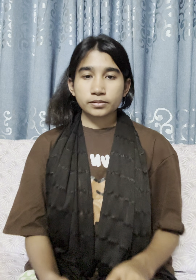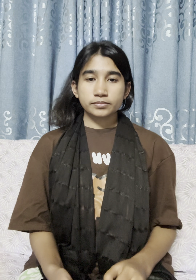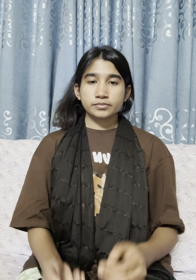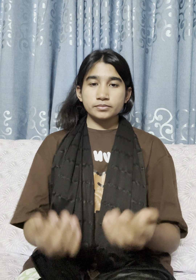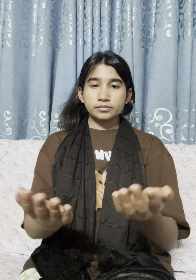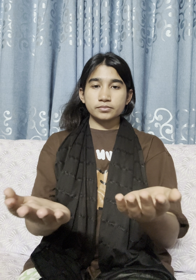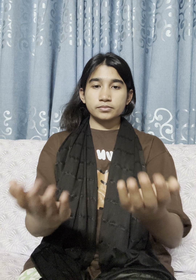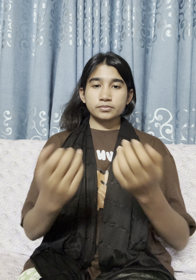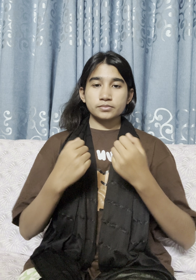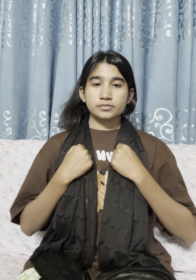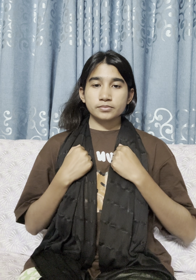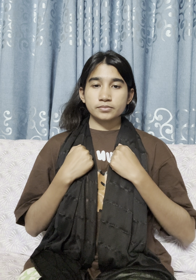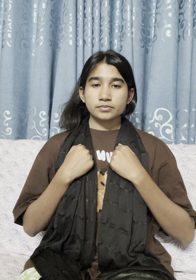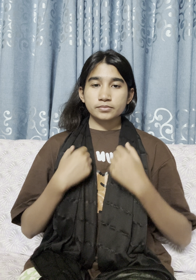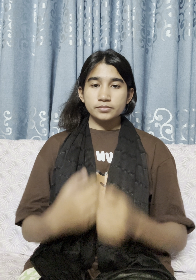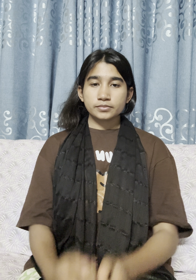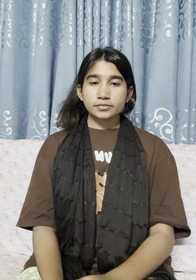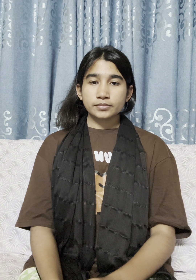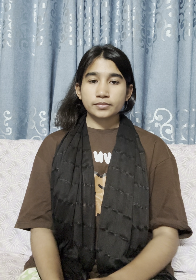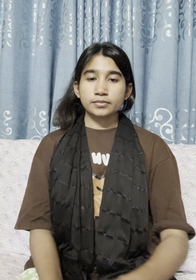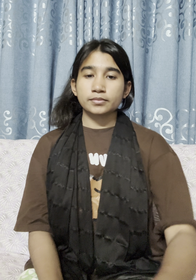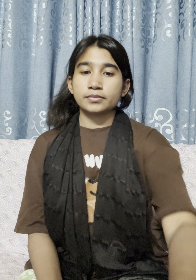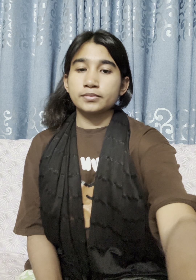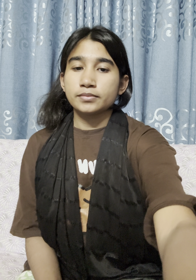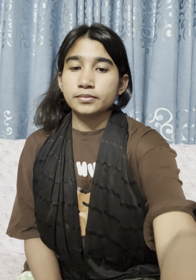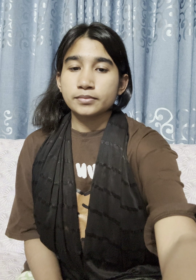চাওয়া